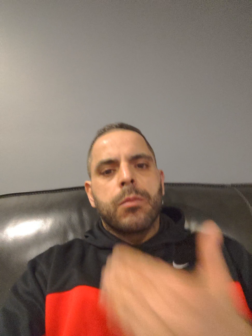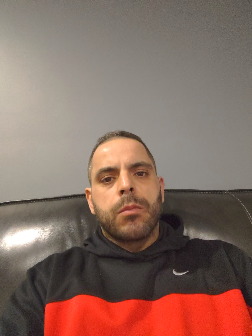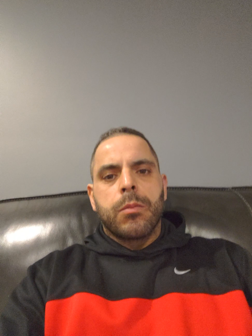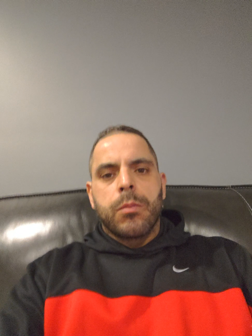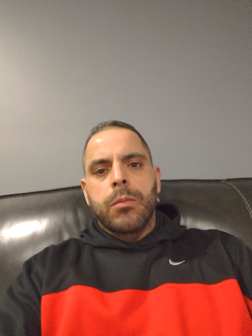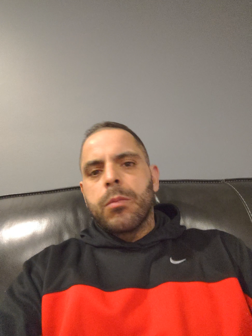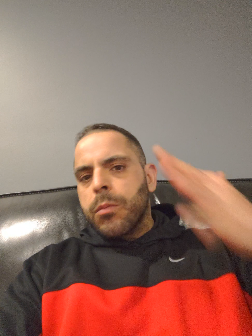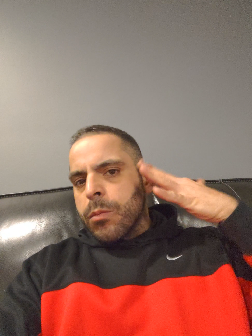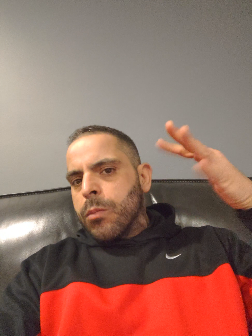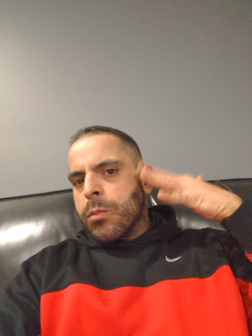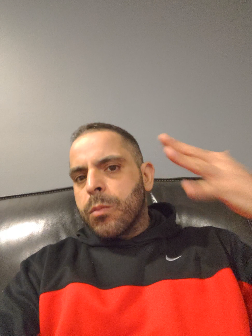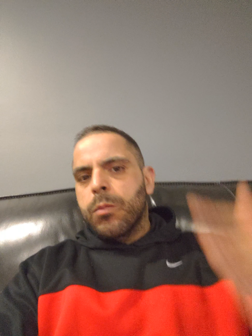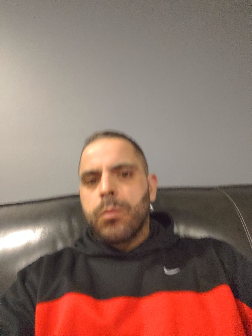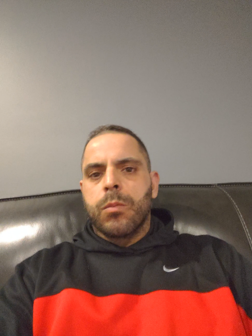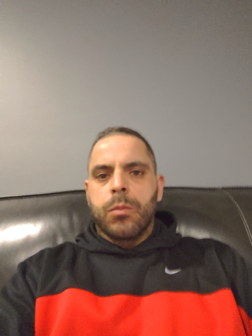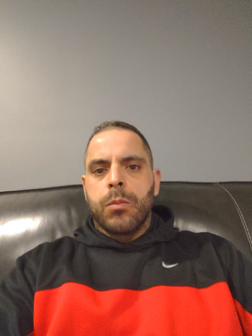noisy